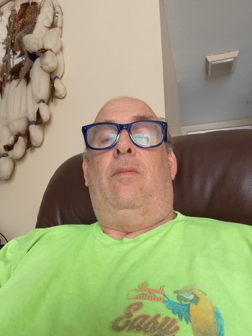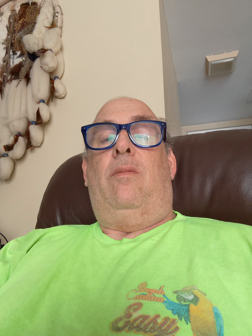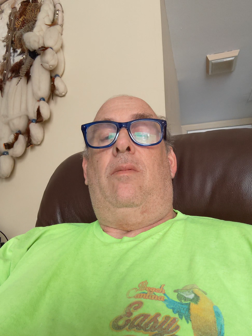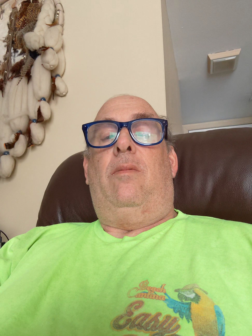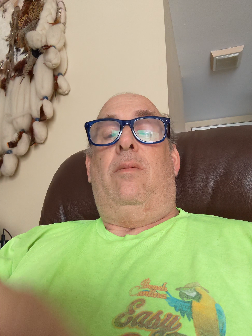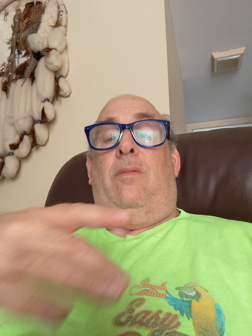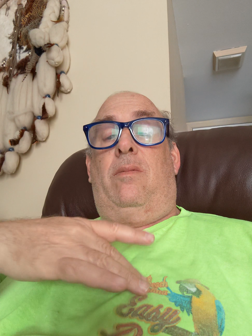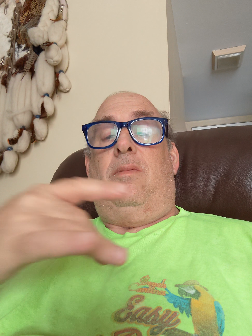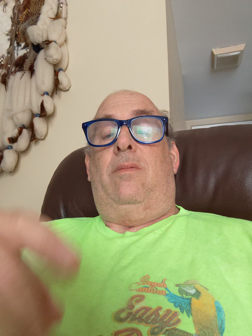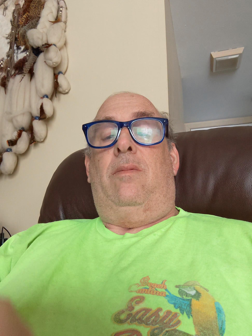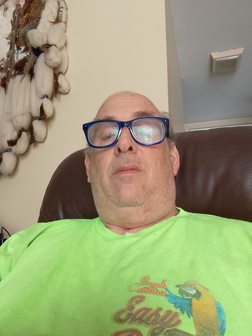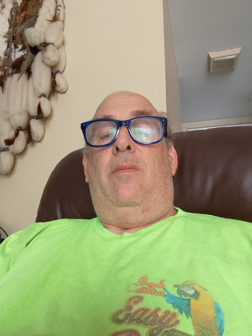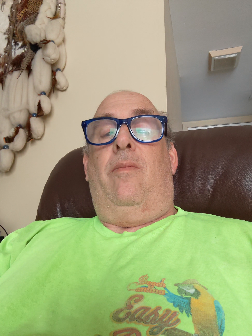like